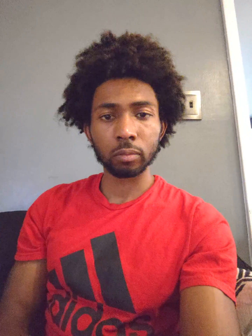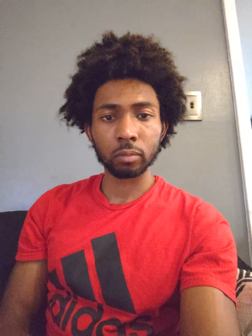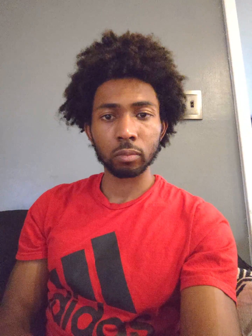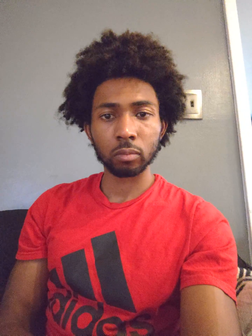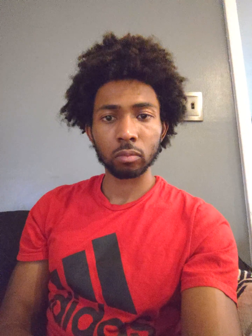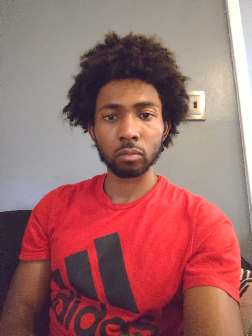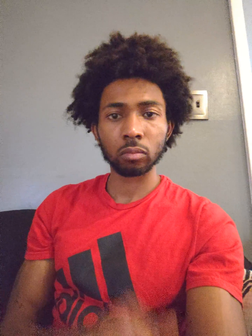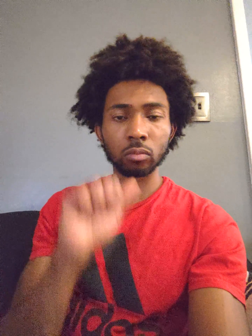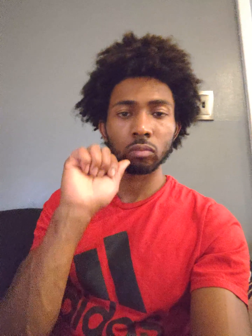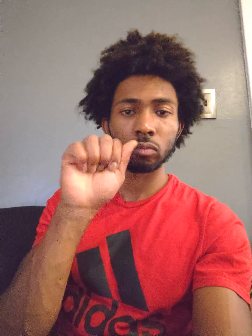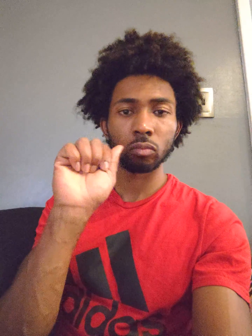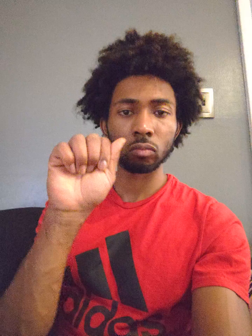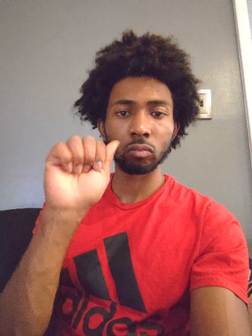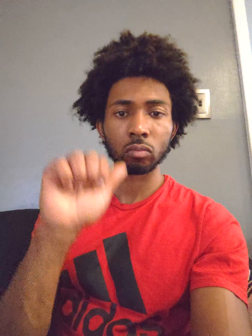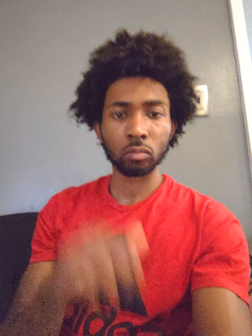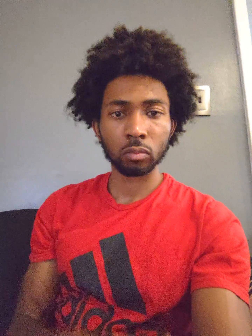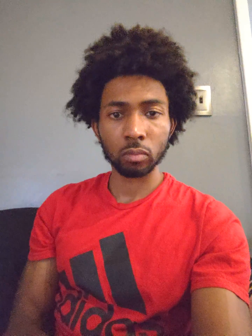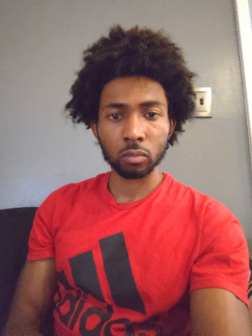knock